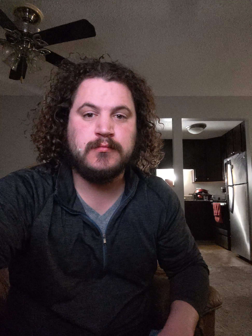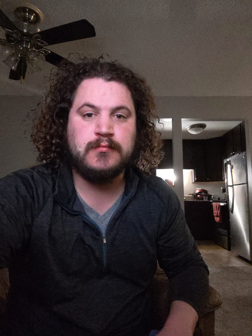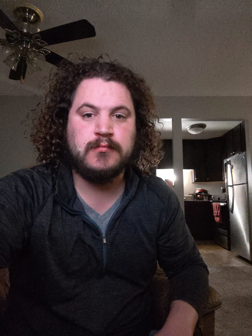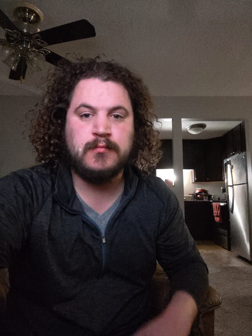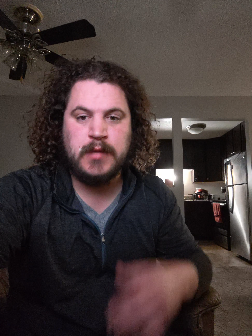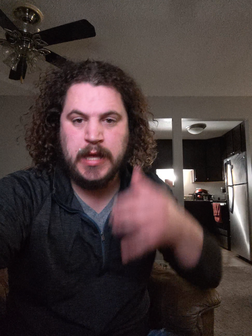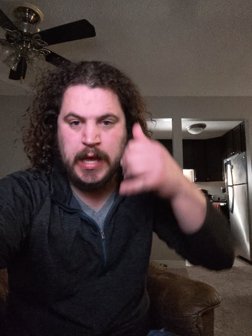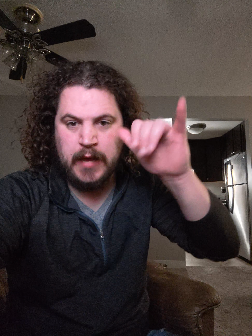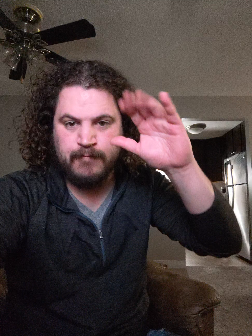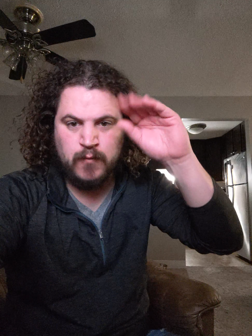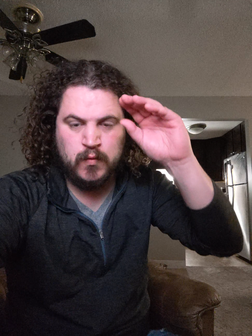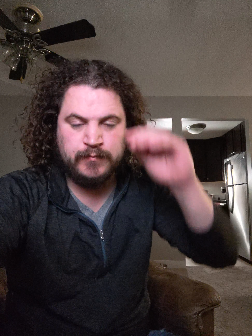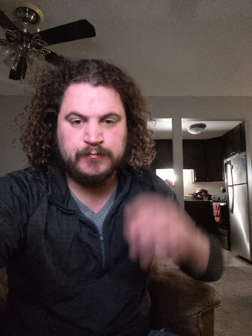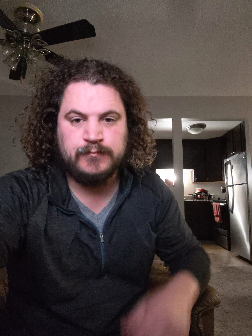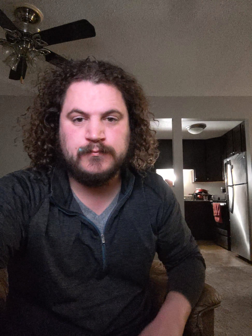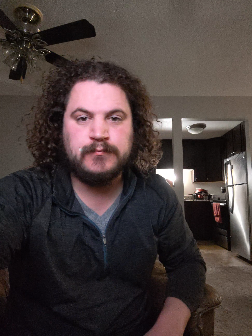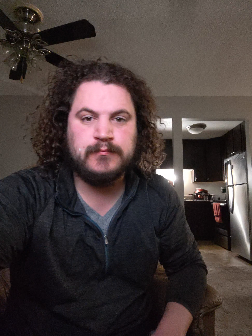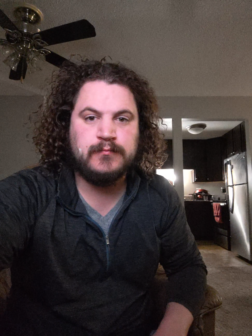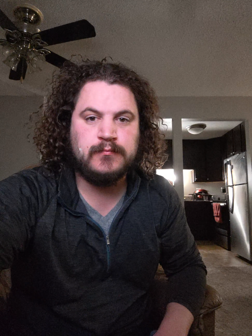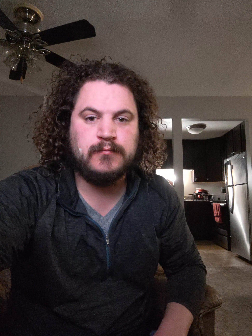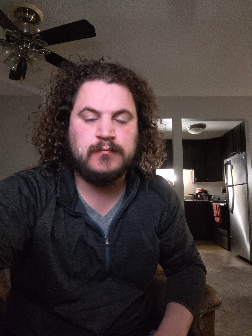cowboy